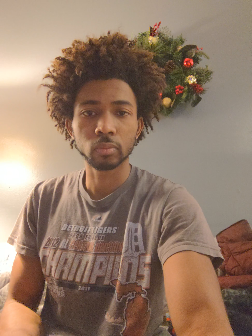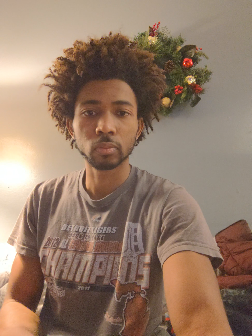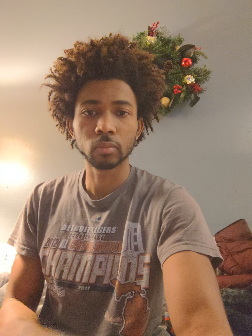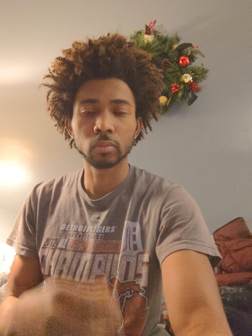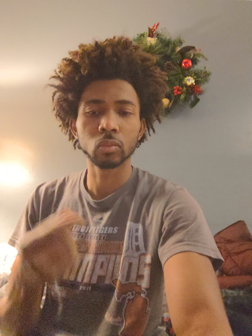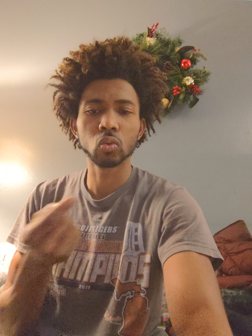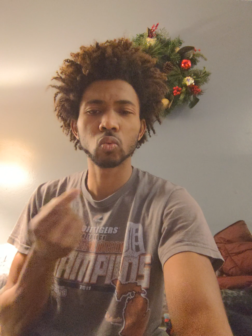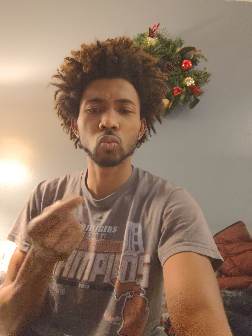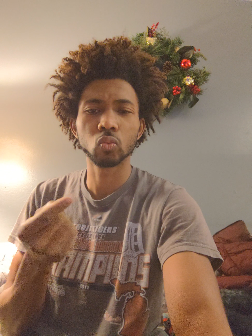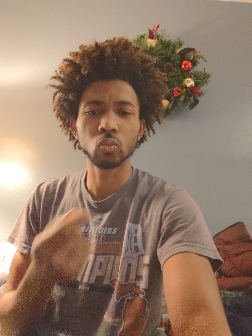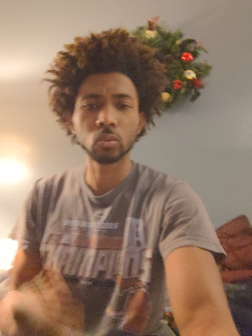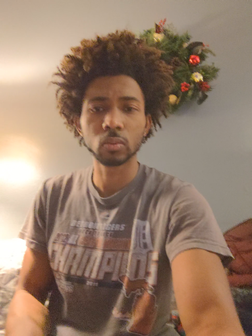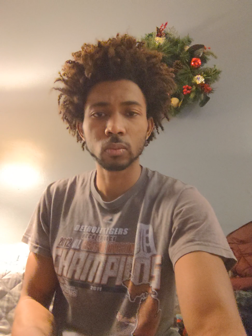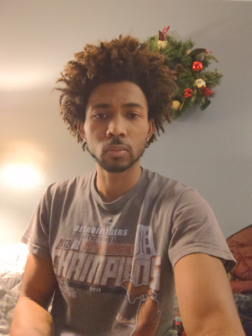owie